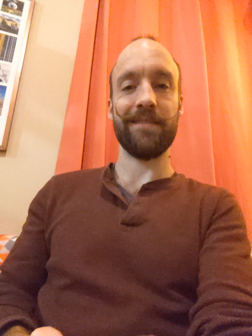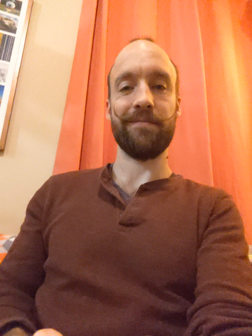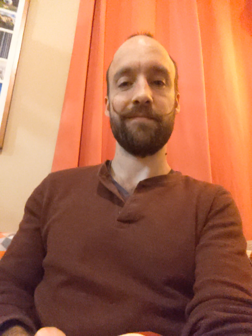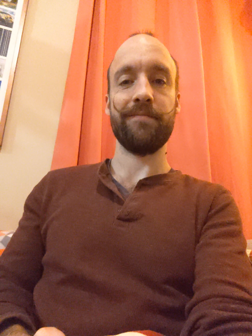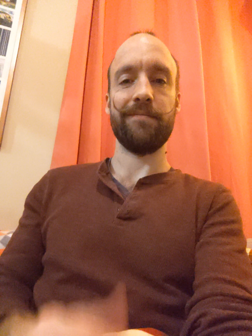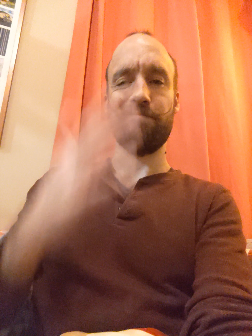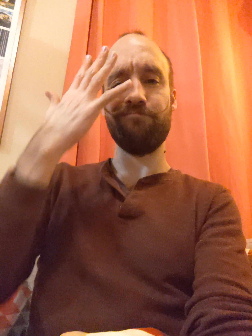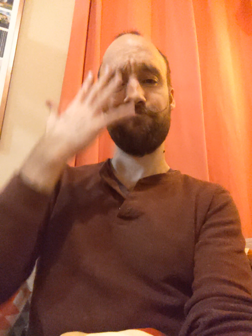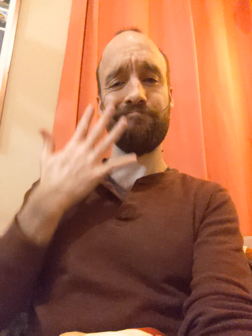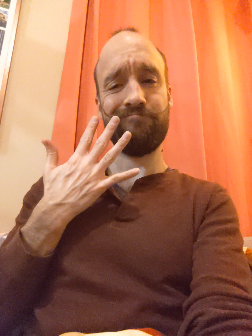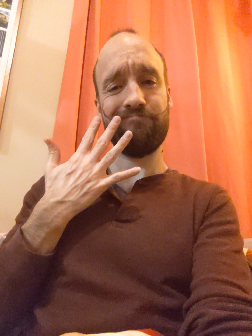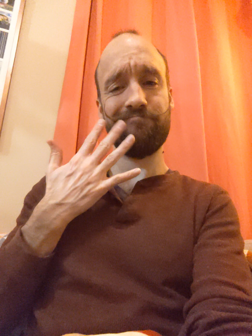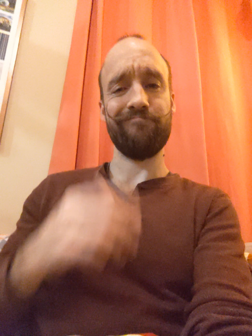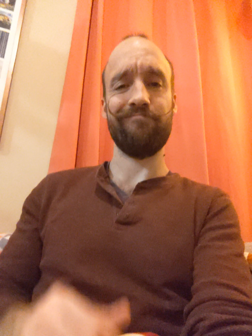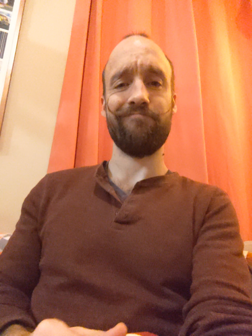sad